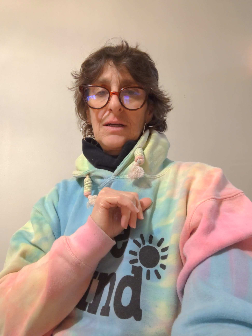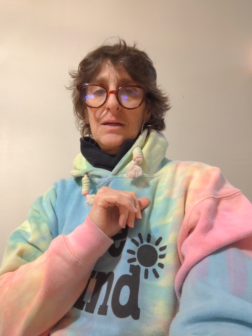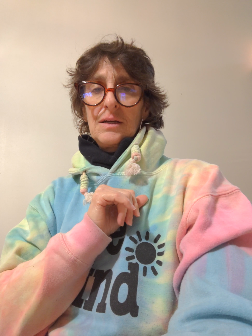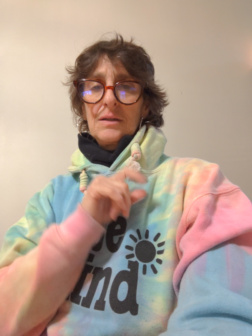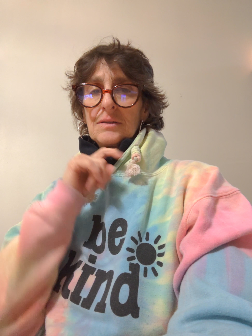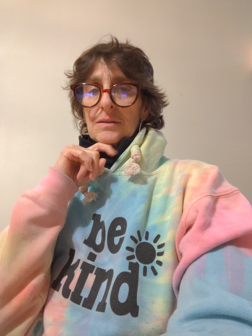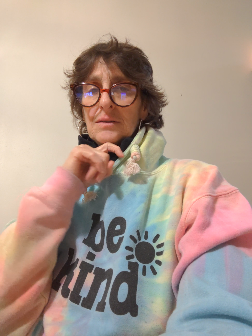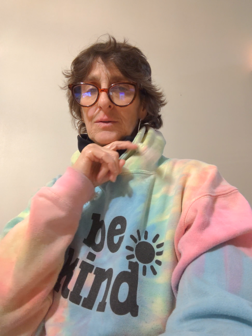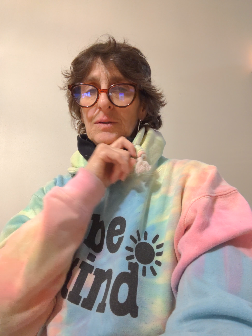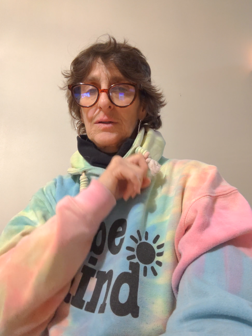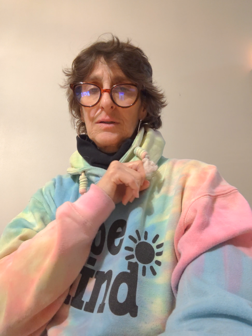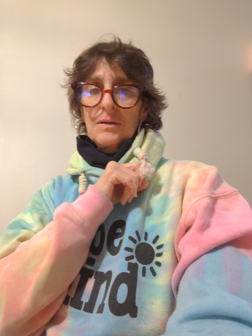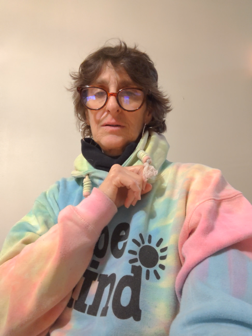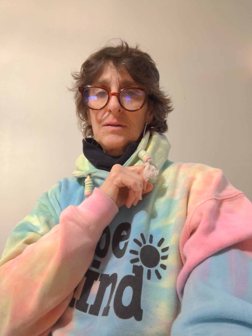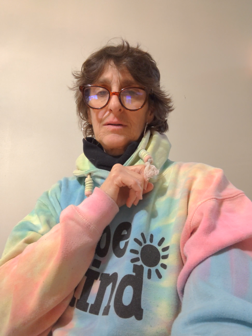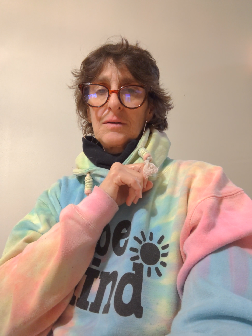cereal